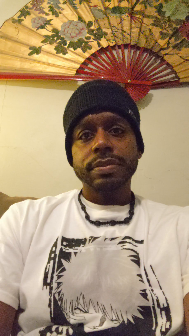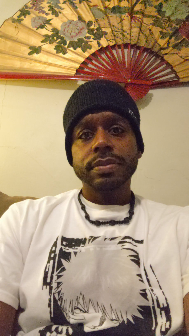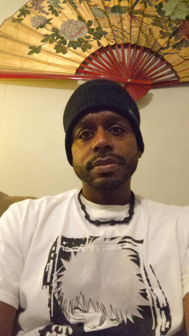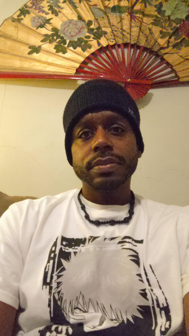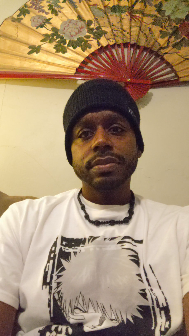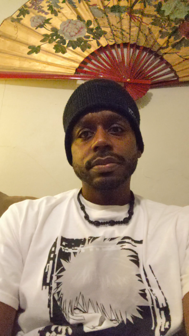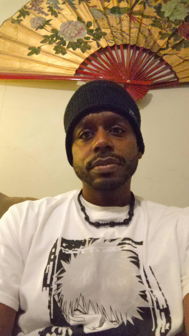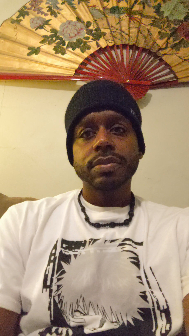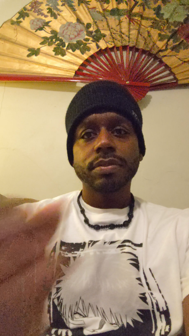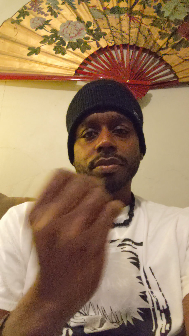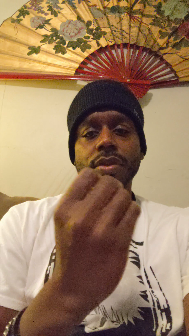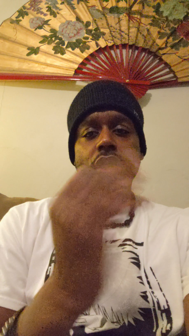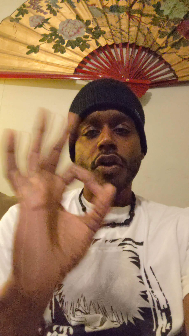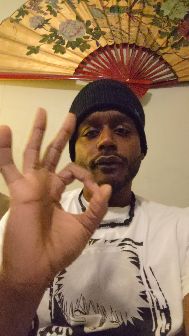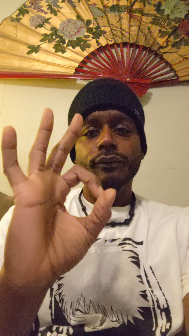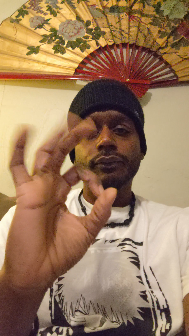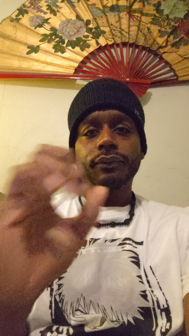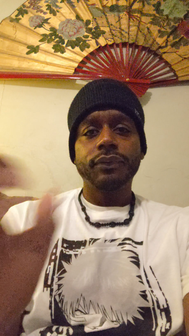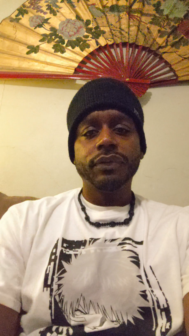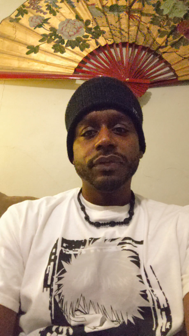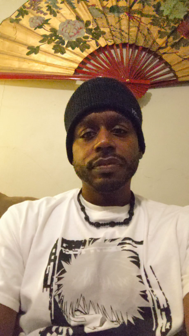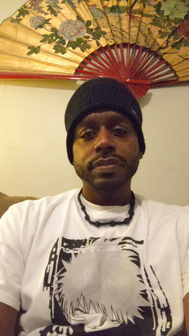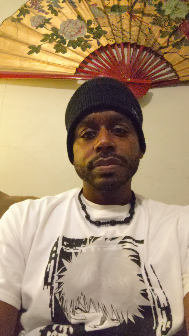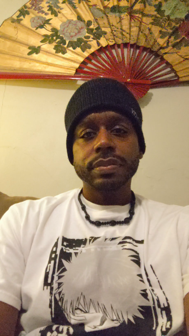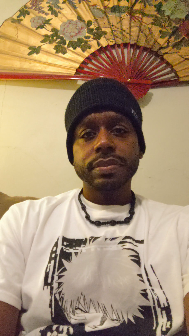of